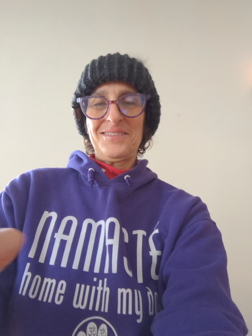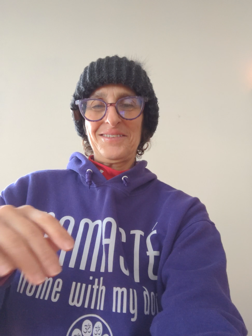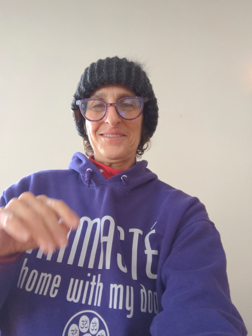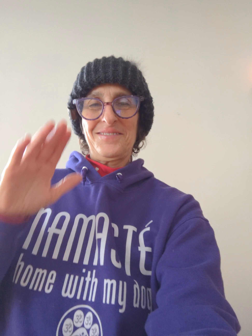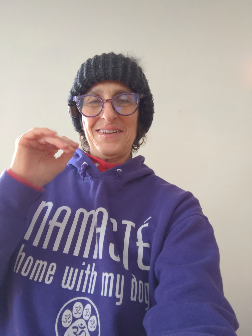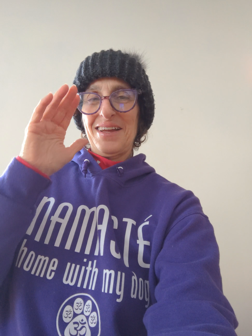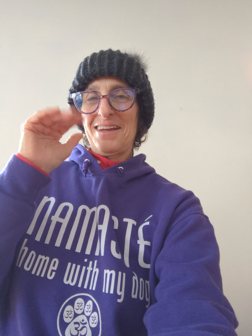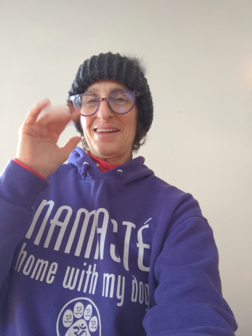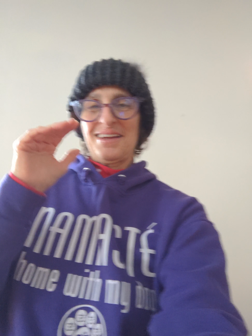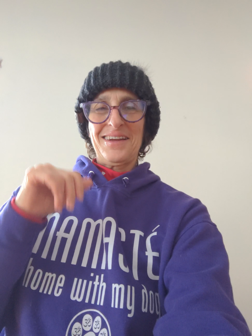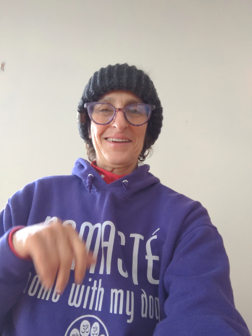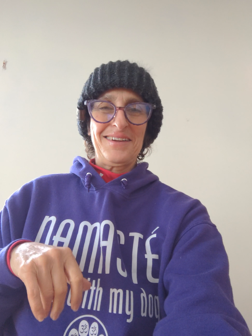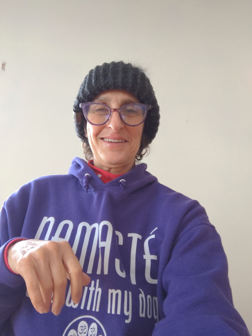bye